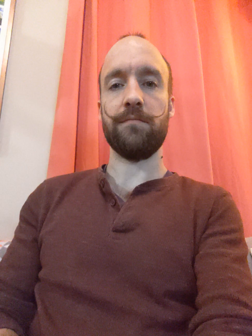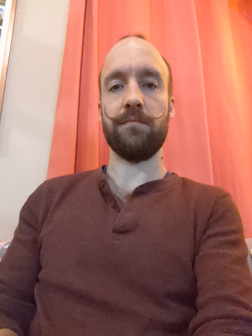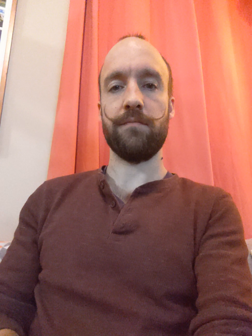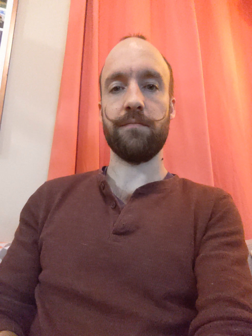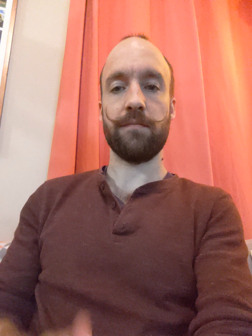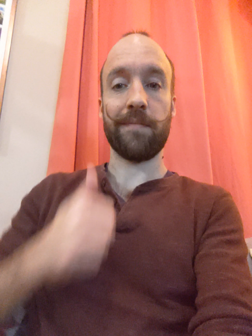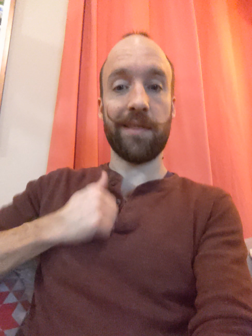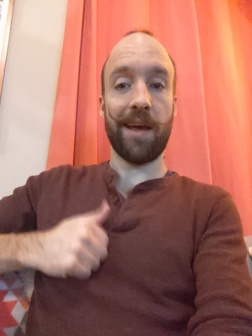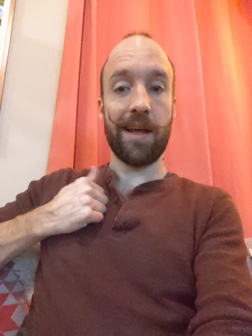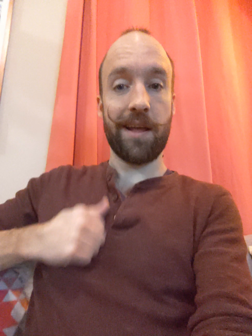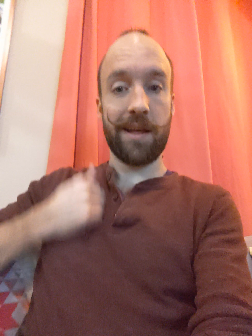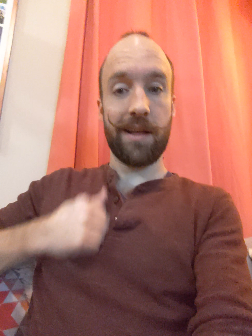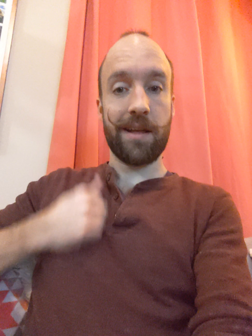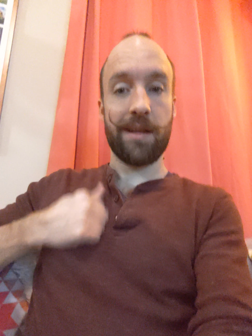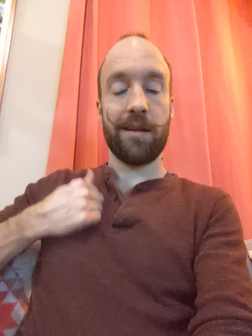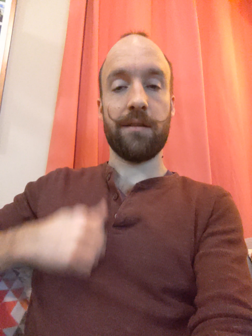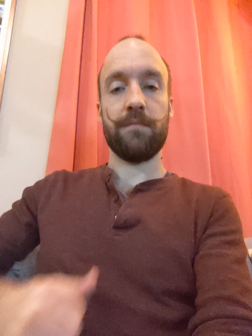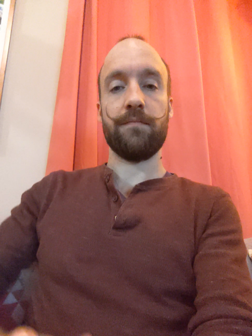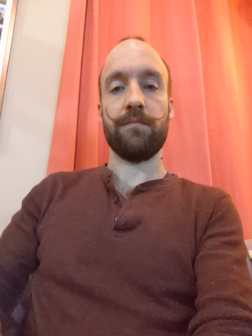bath